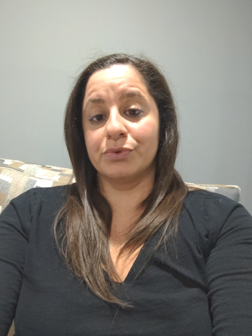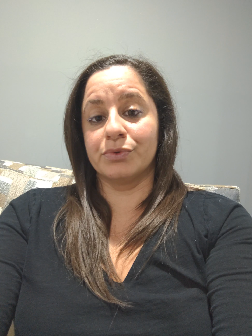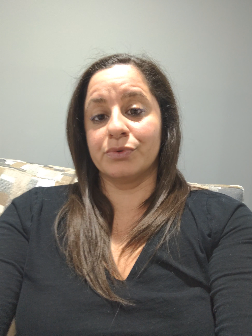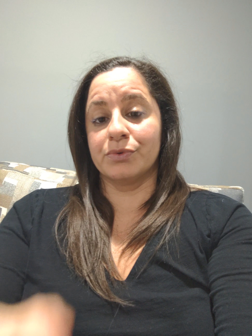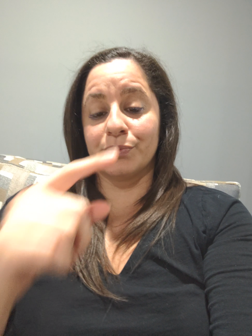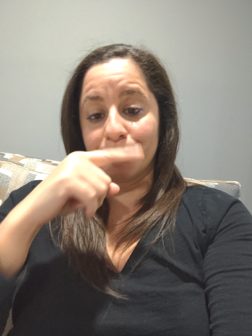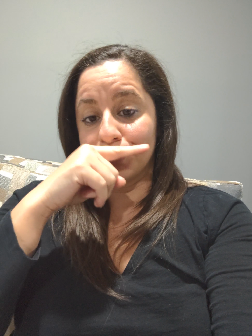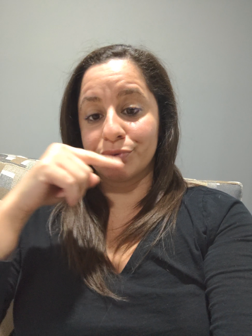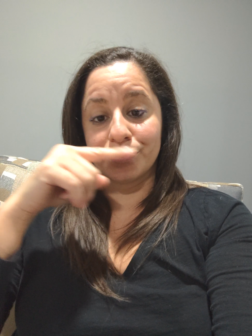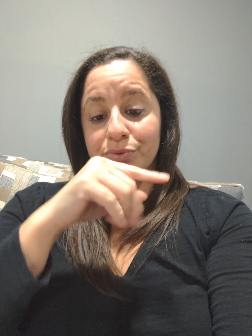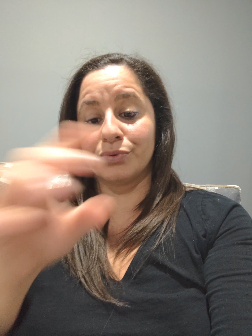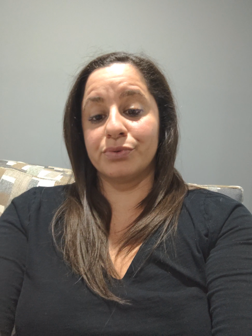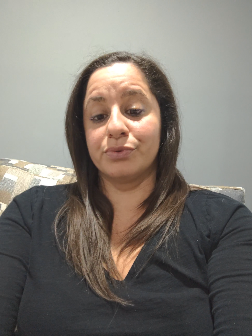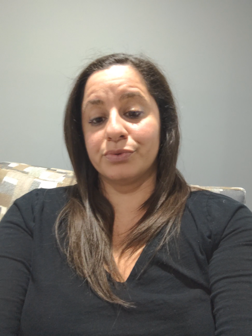toothbrush